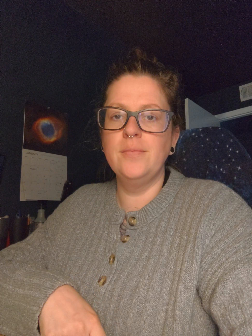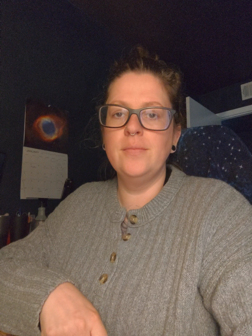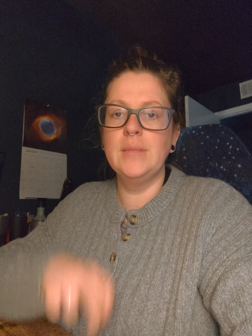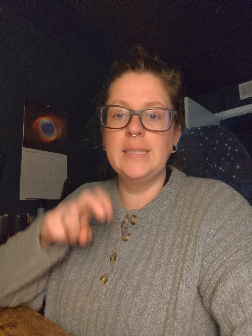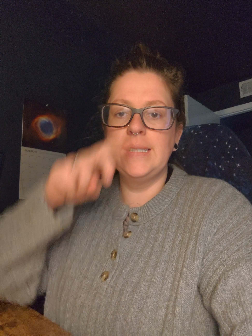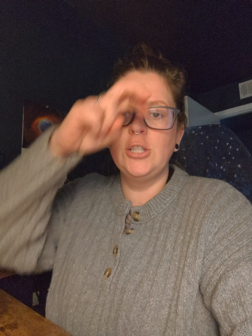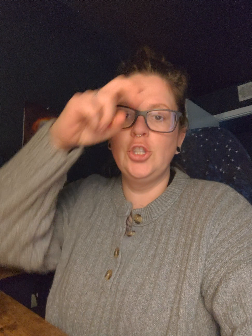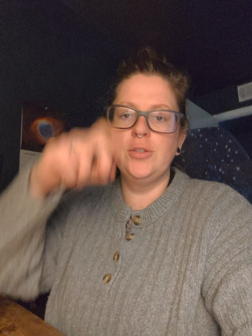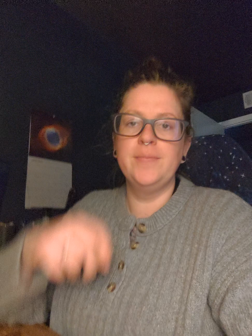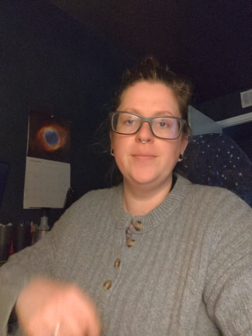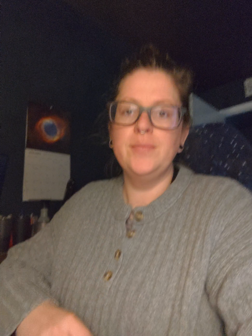stairs